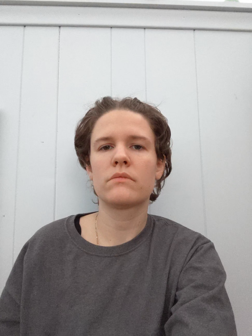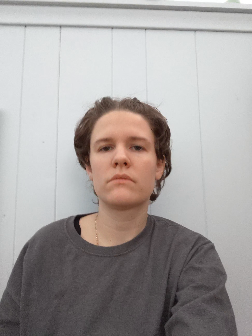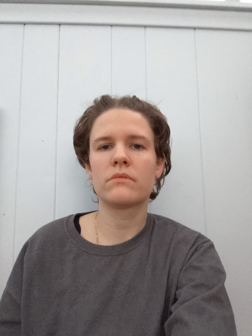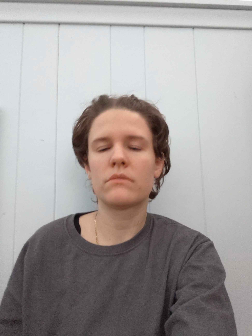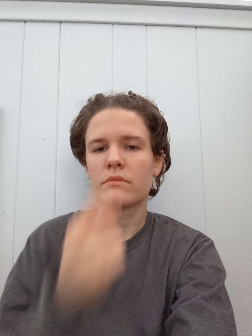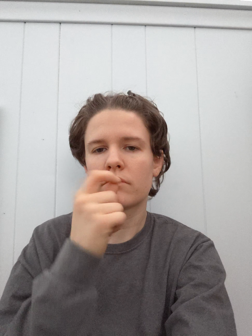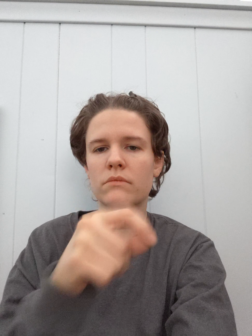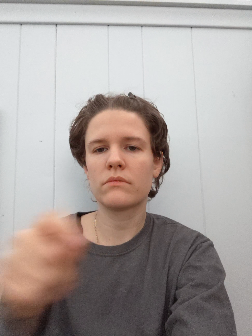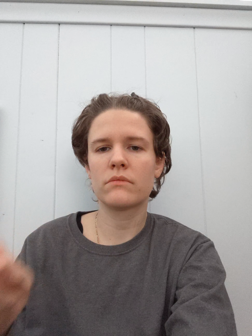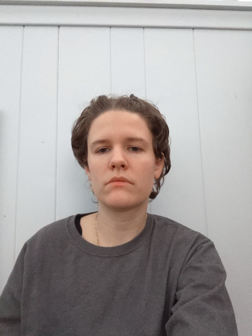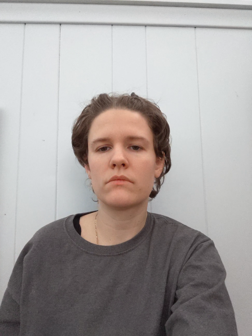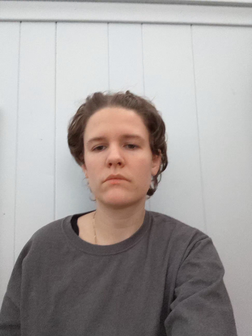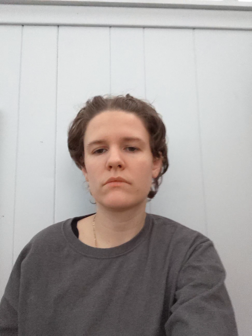pen